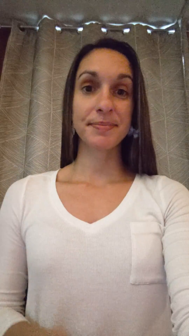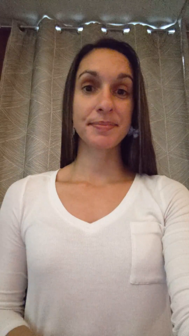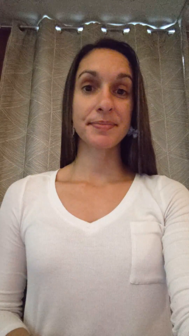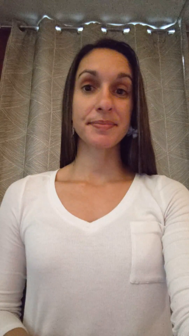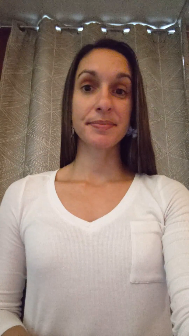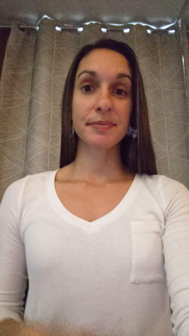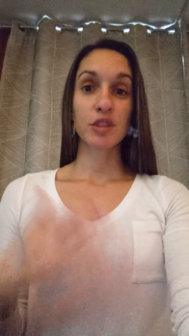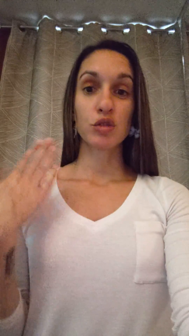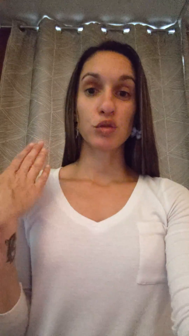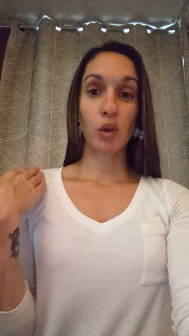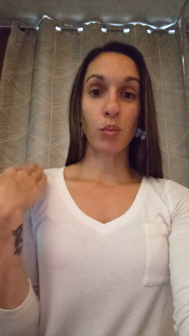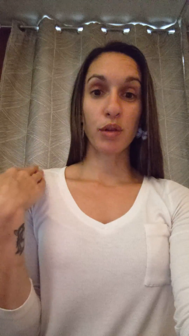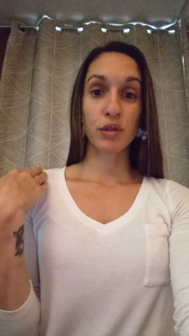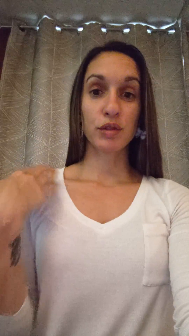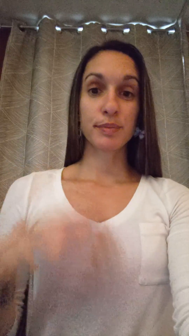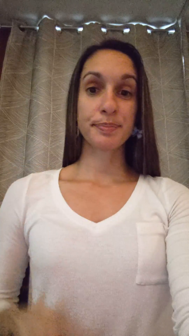shoulder